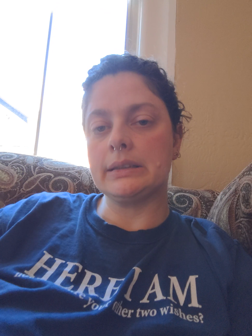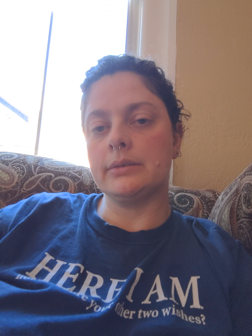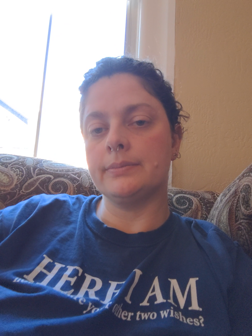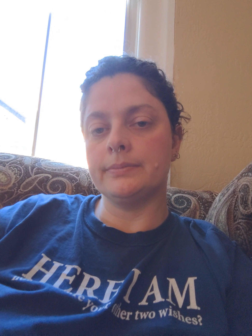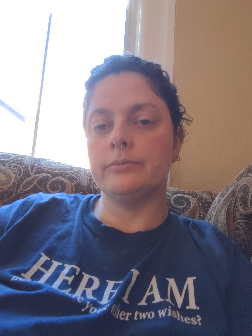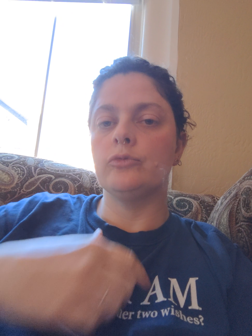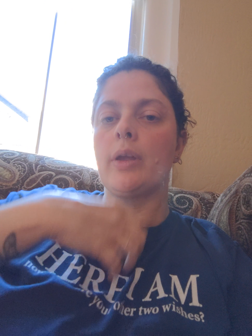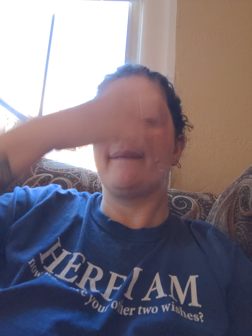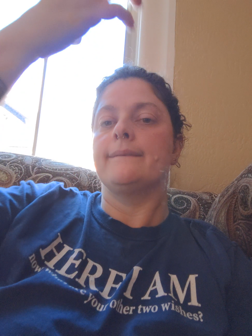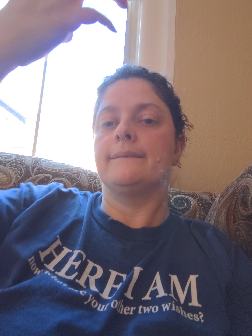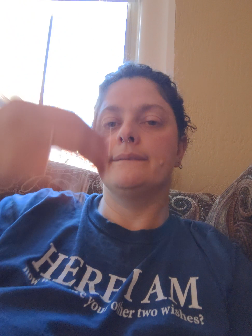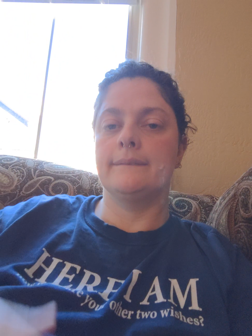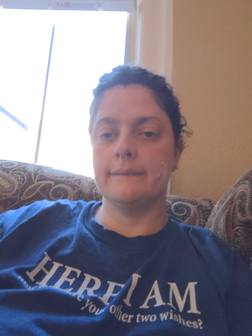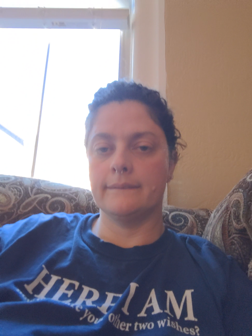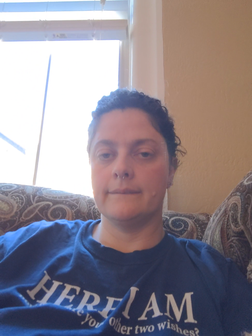giraffe